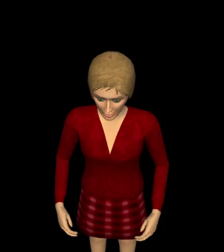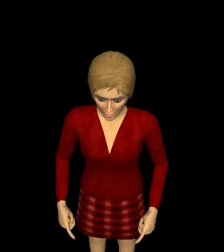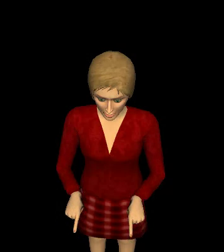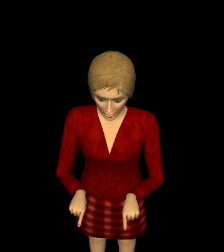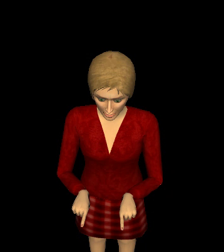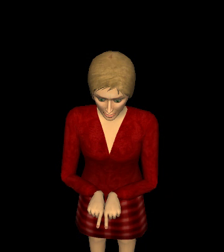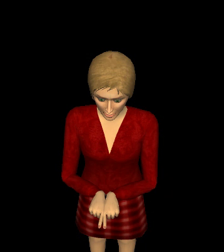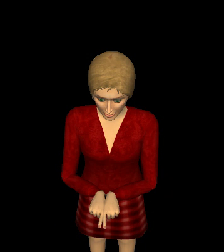أيضا